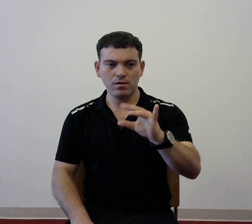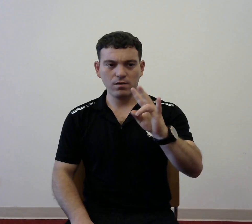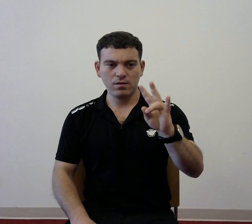N